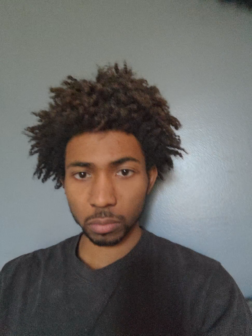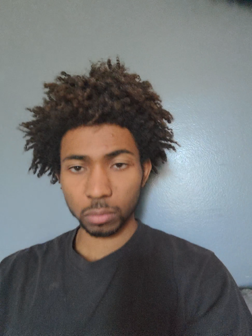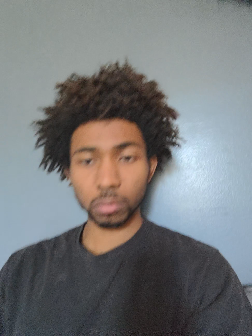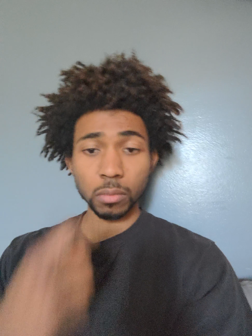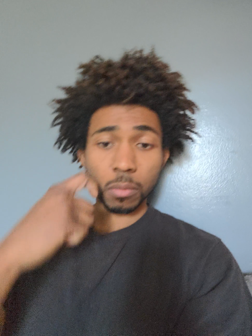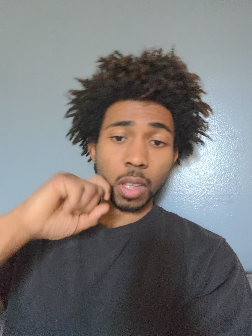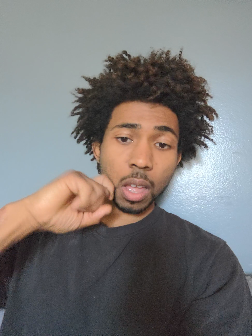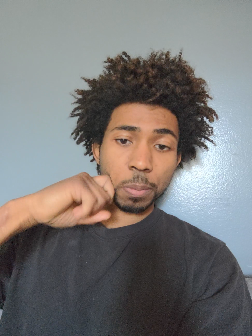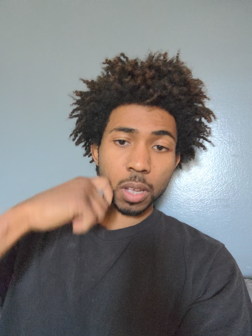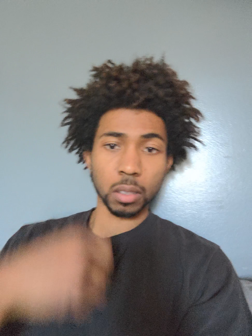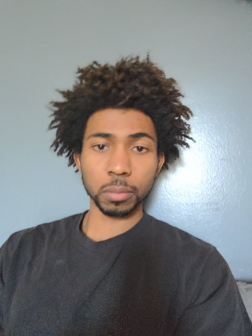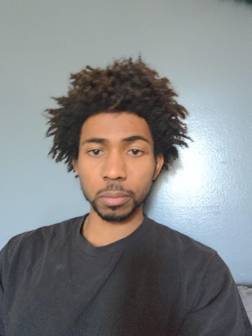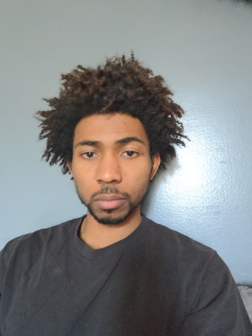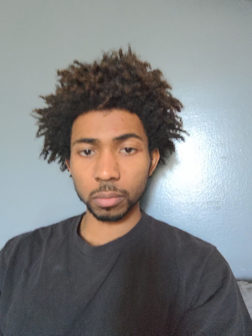apple